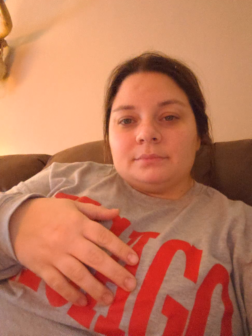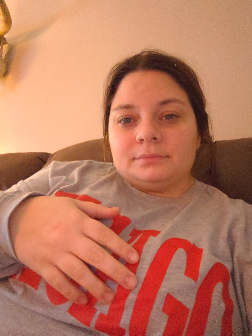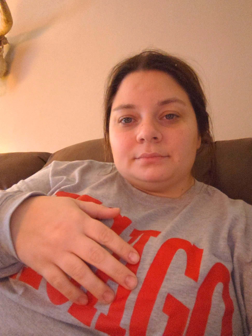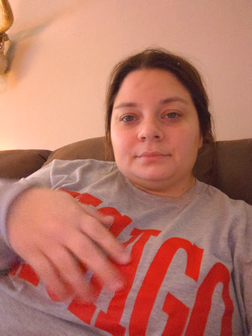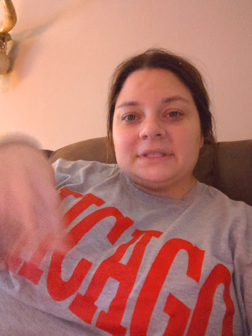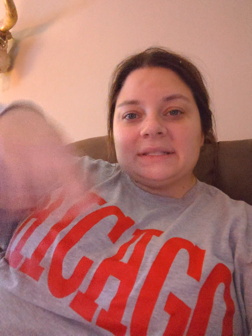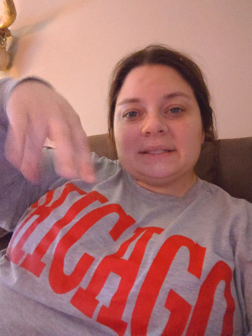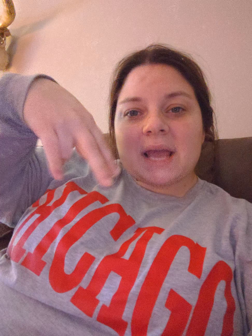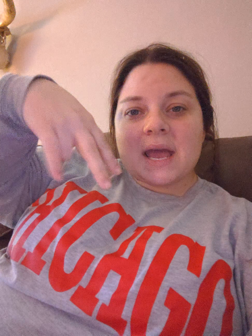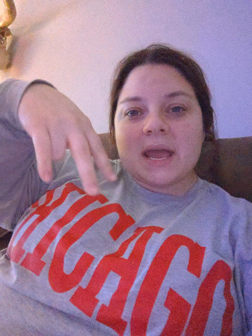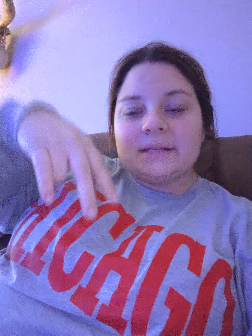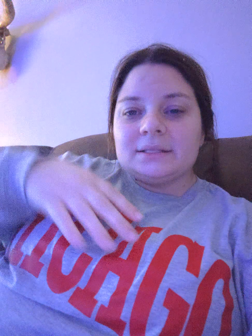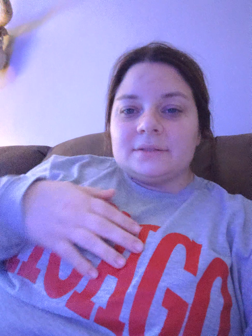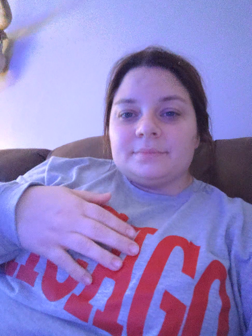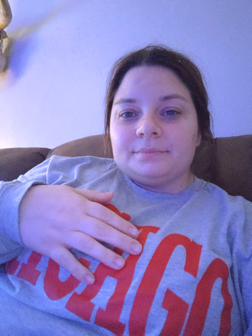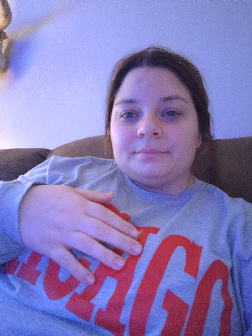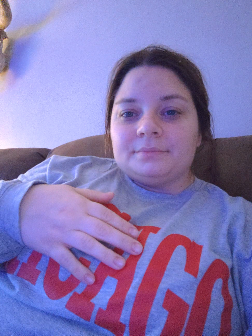dance